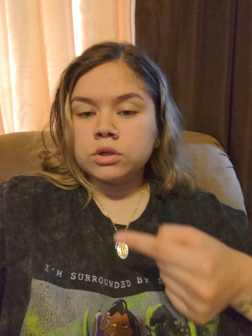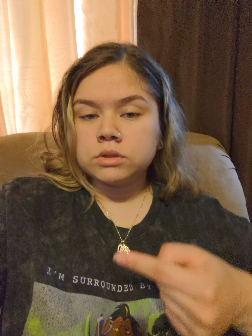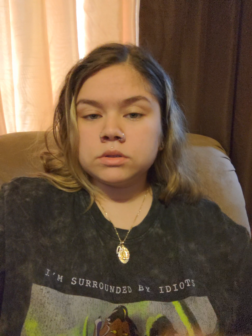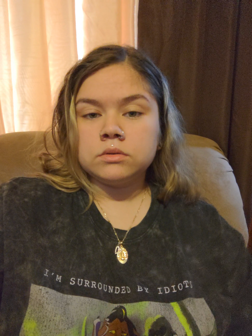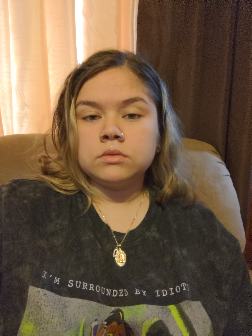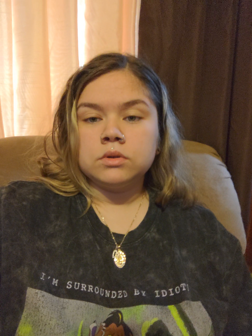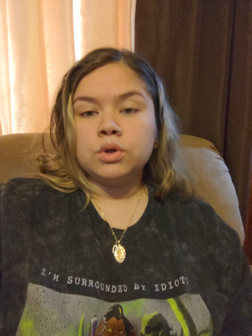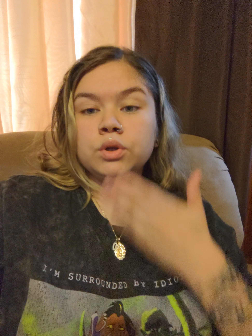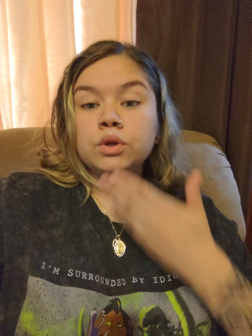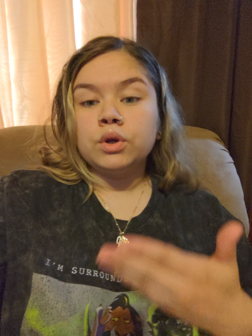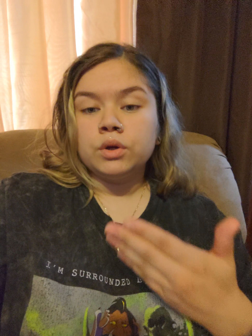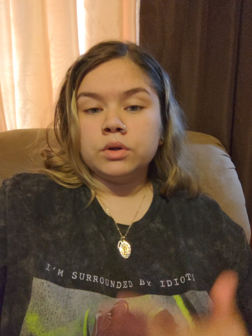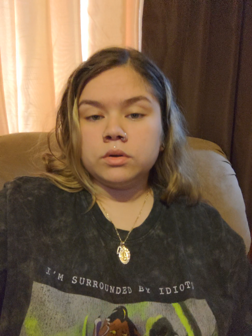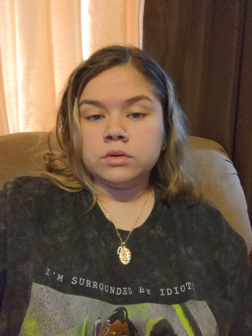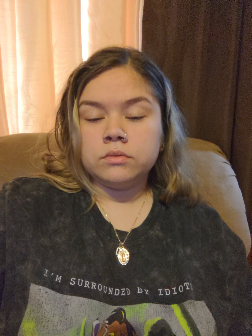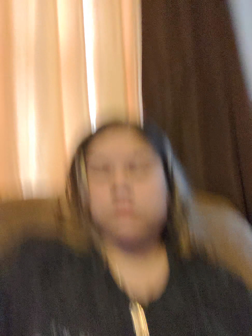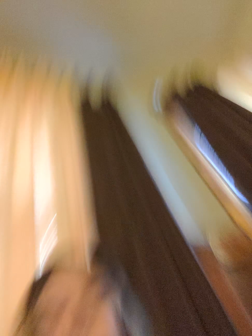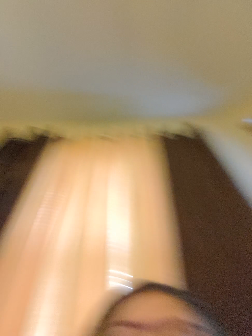good